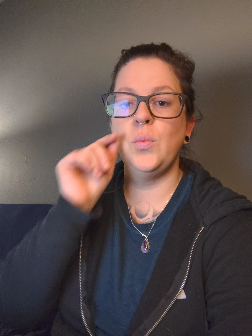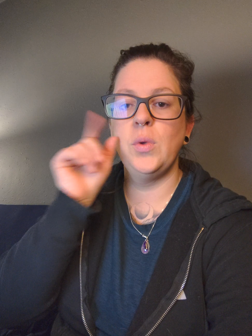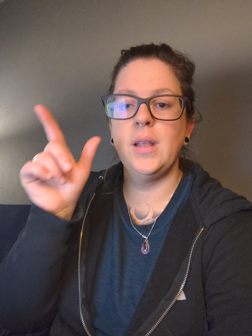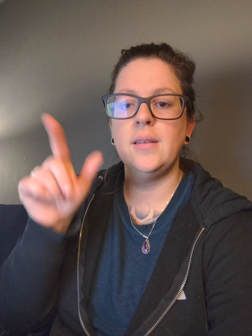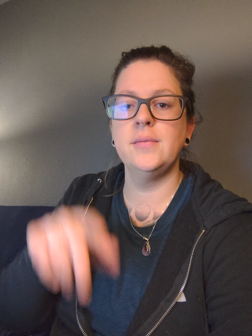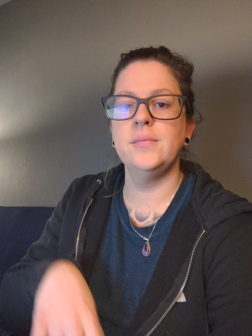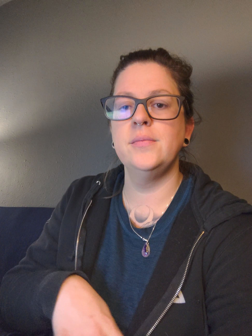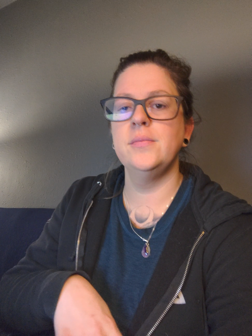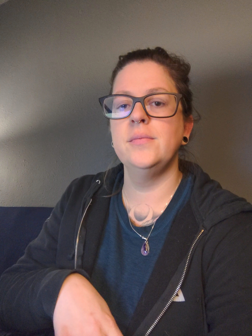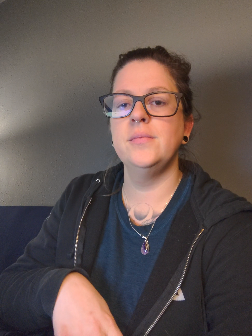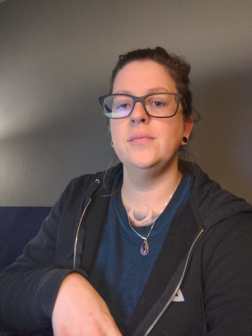wake